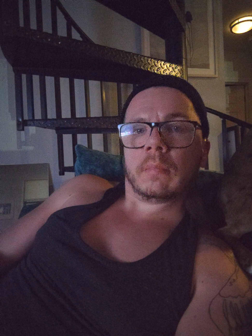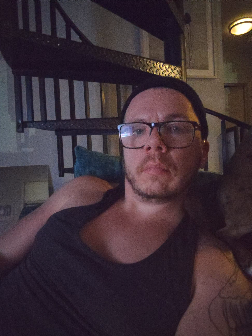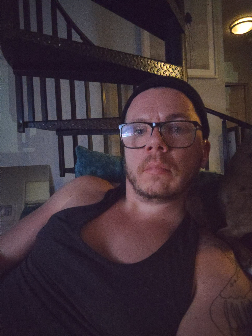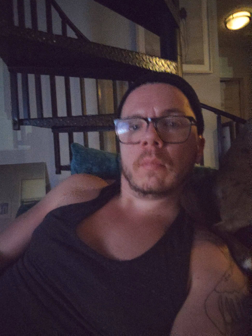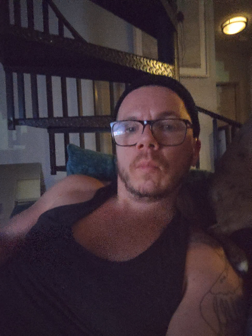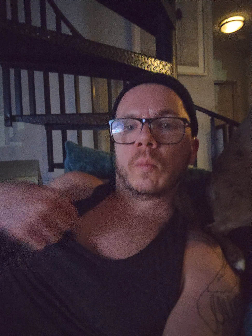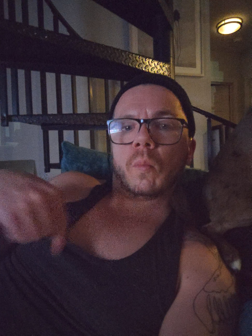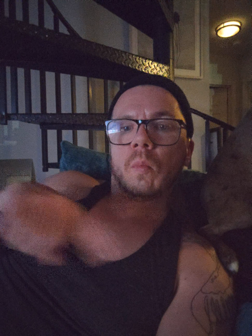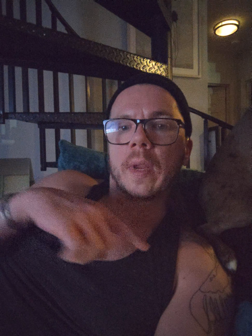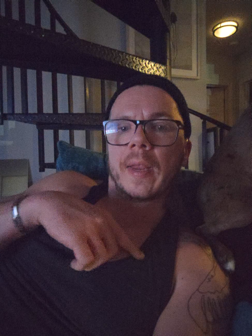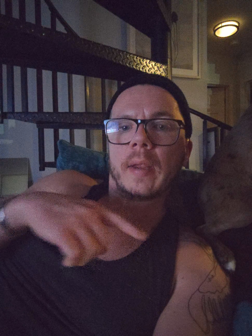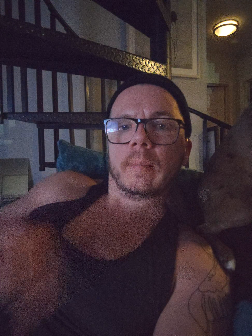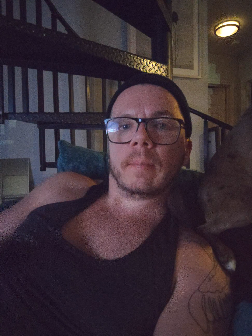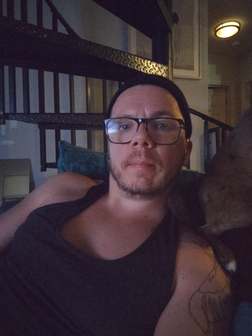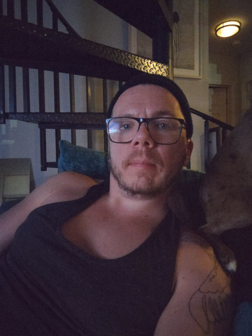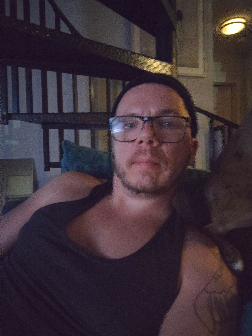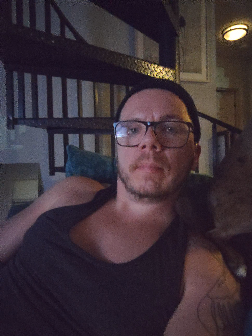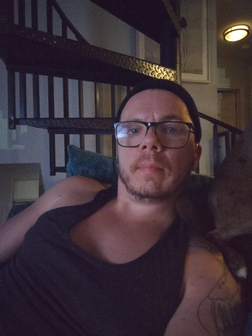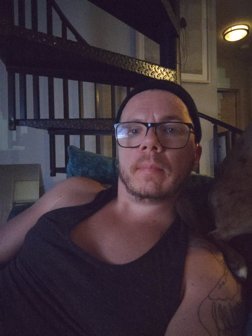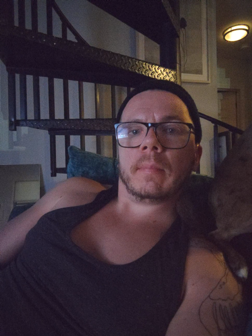we